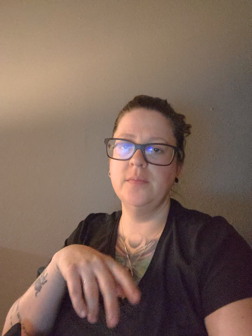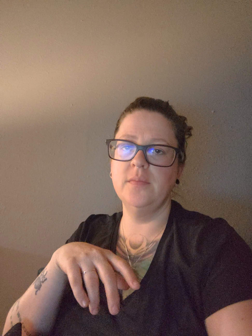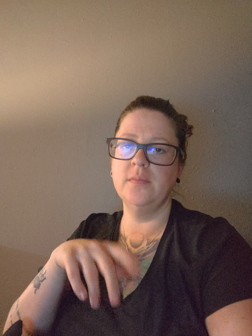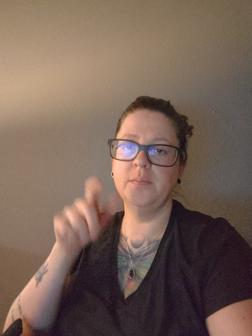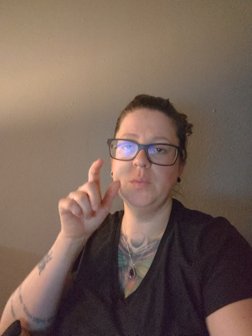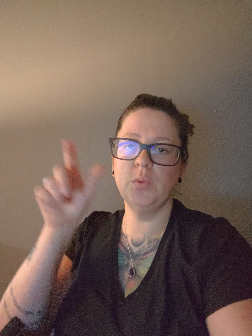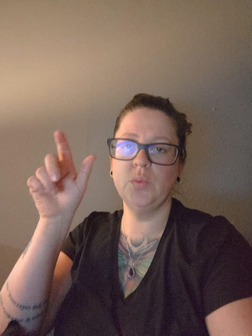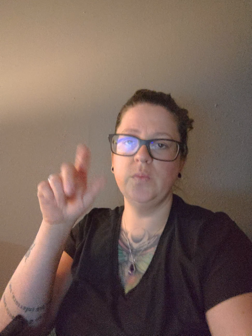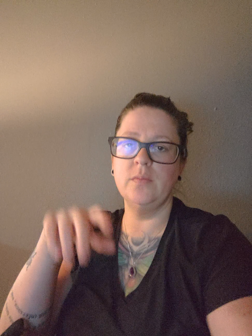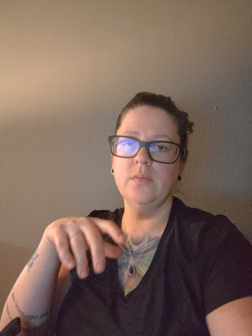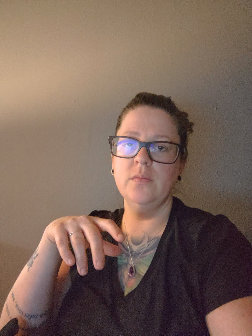moon